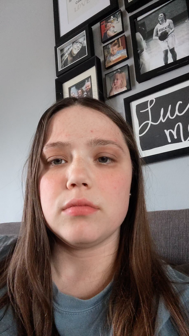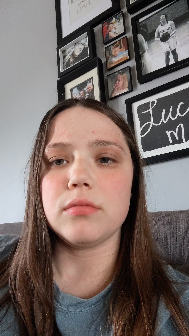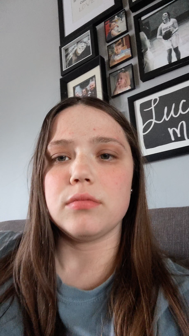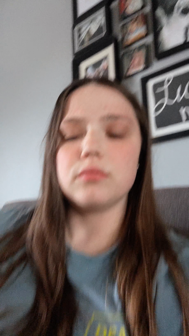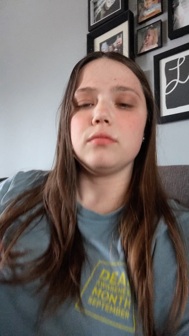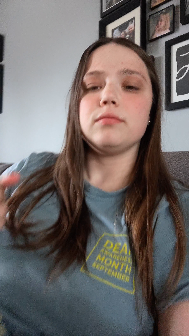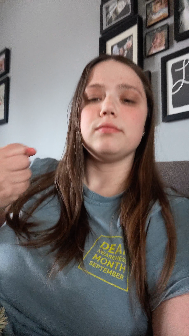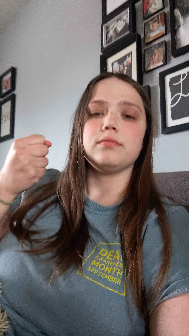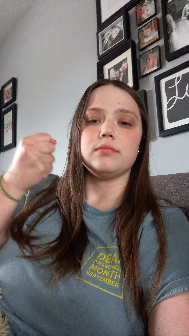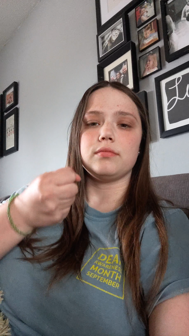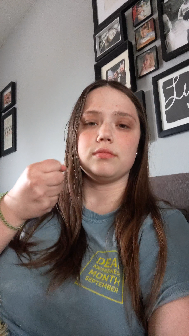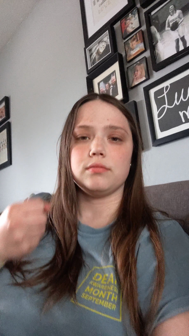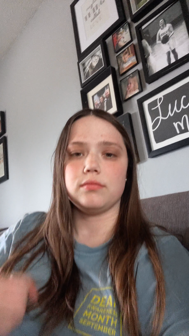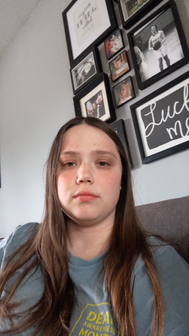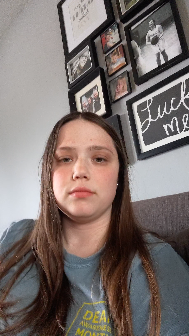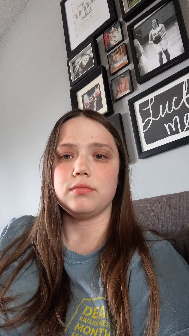hit